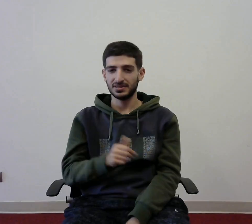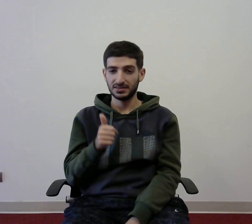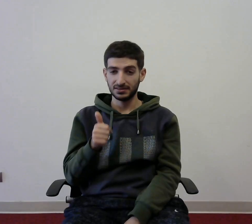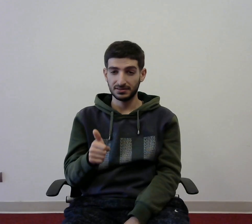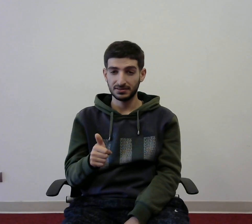yaxşı